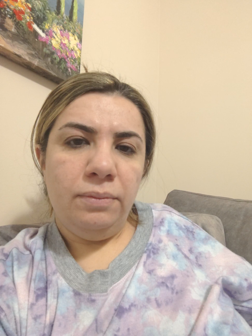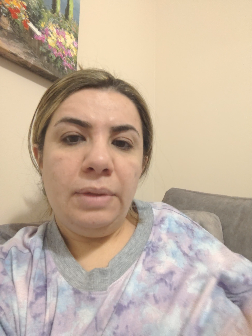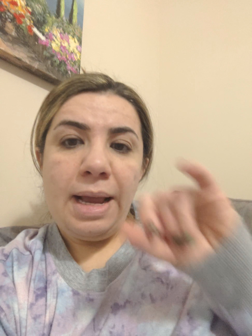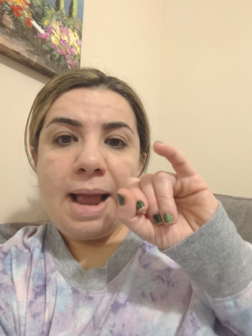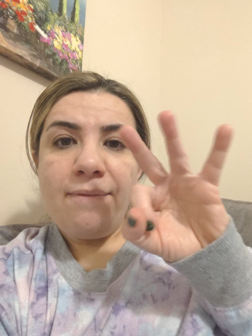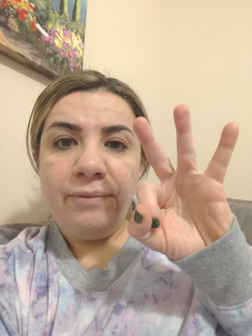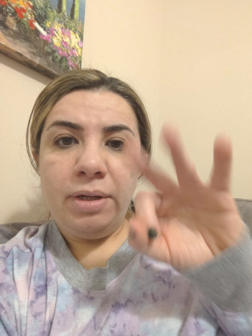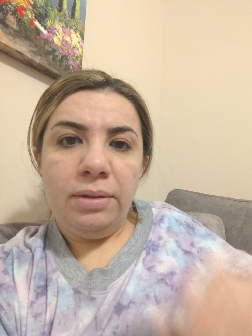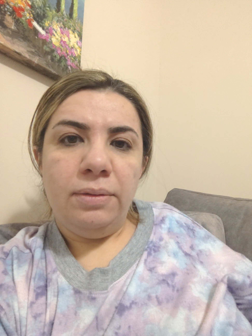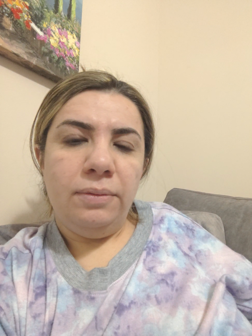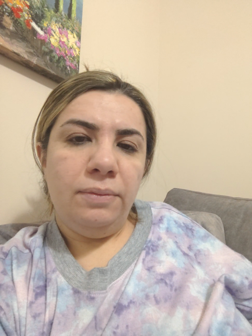if